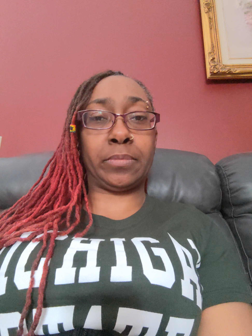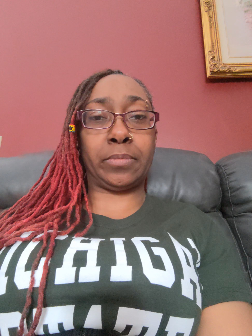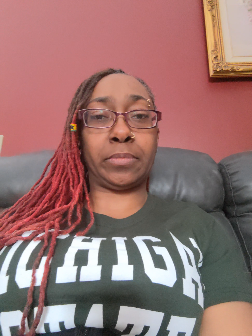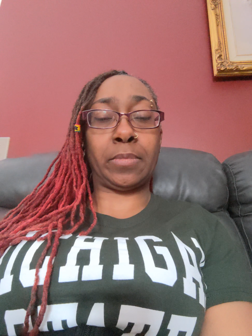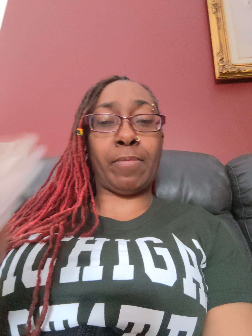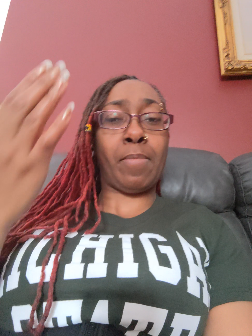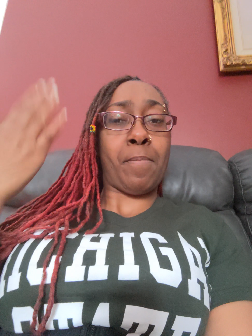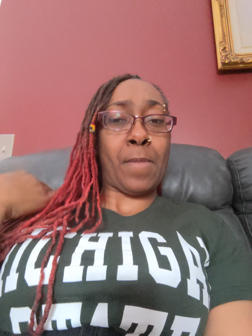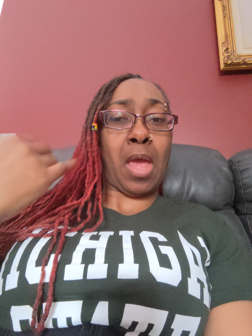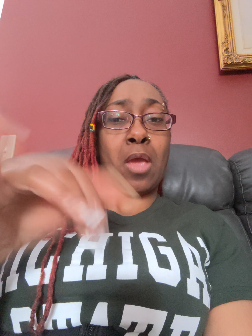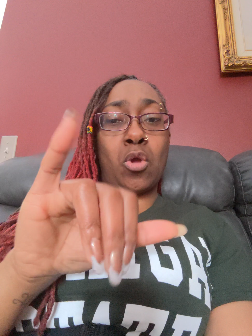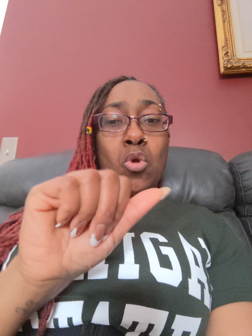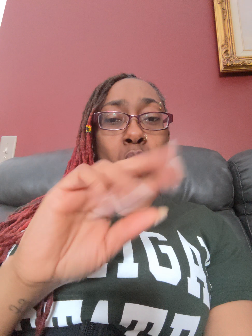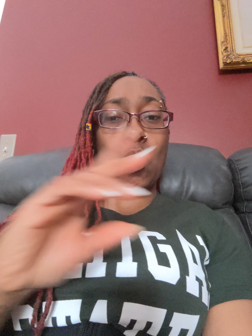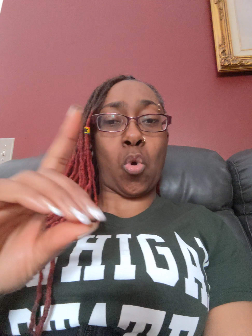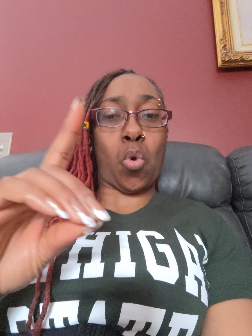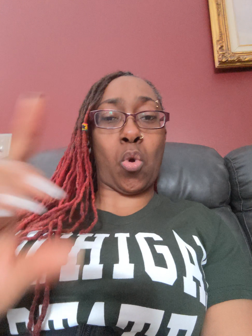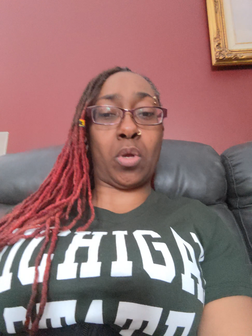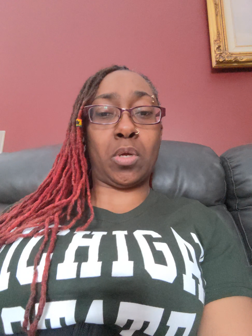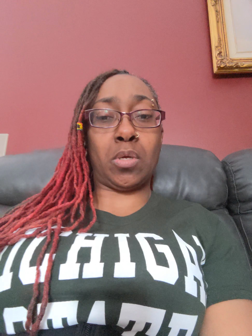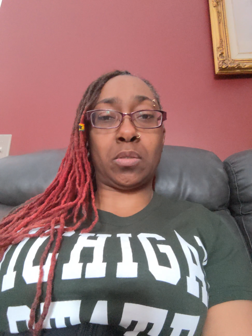backyard